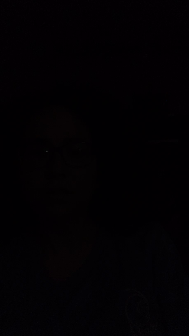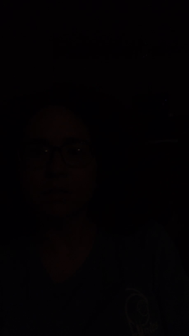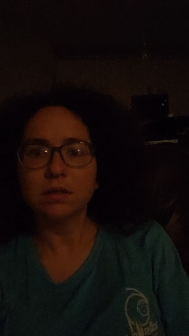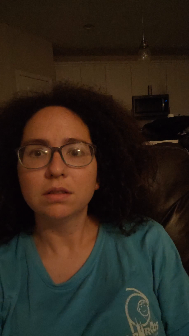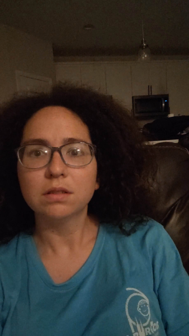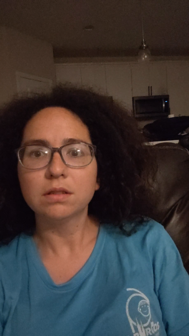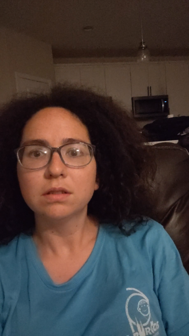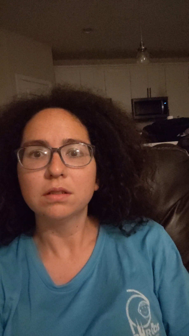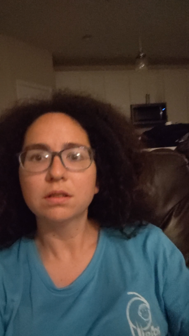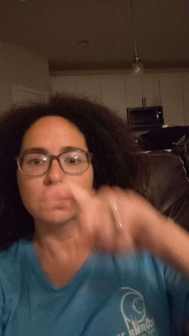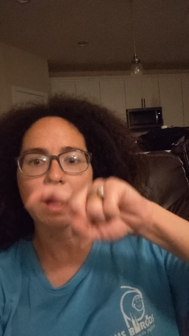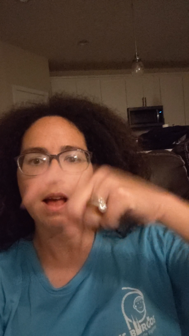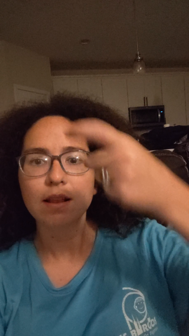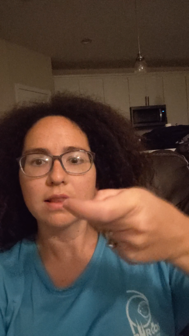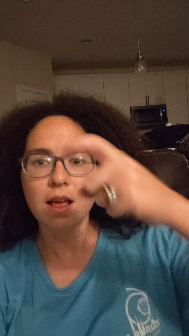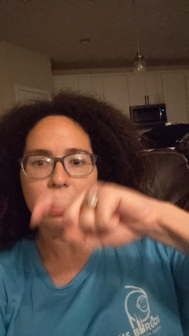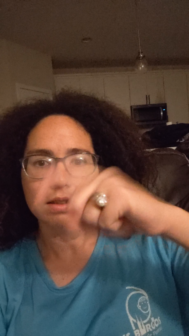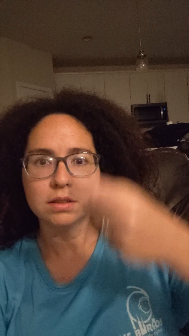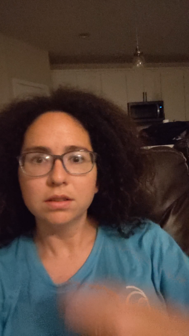friend